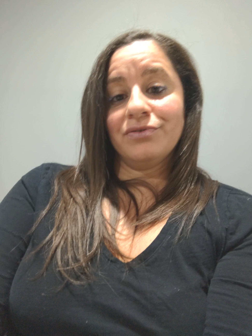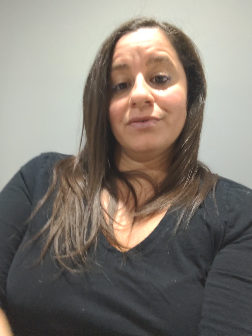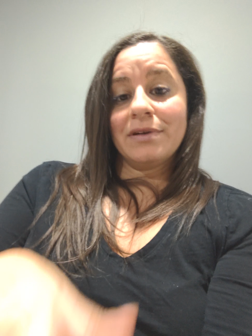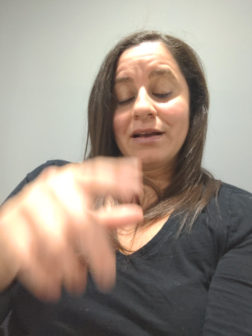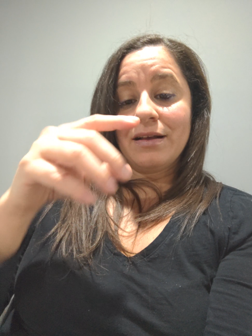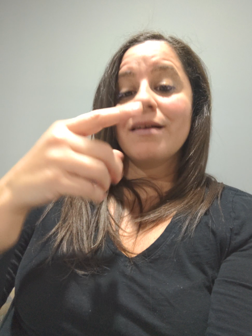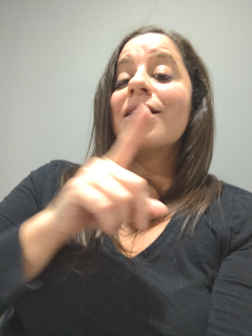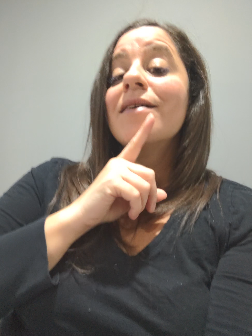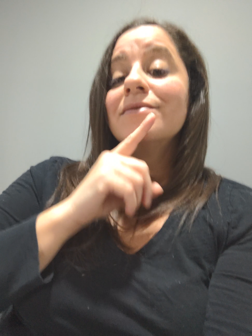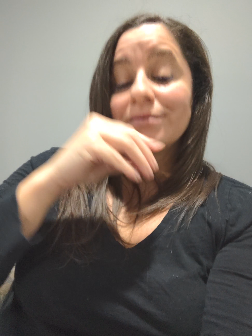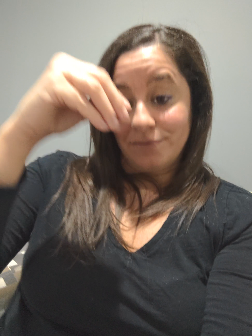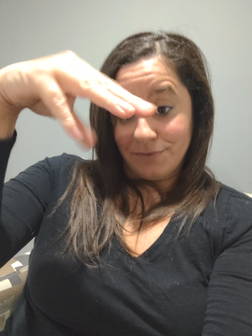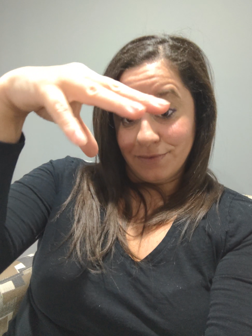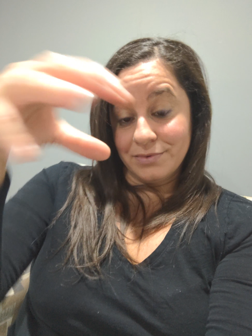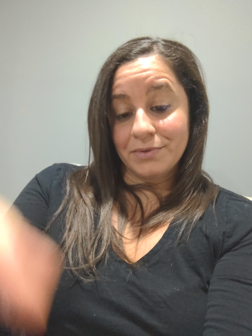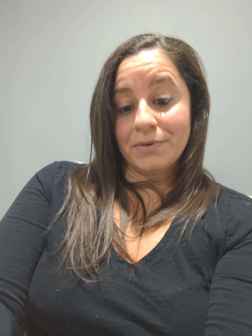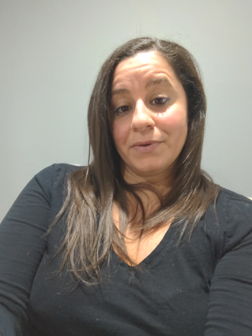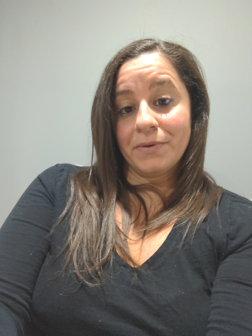lamp